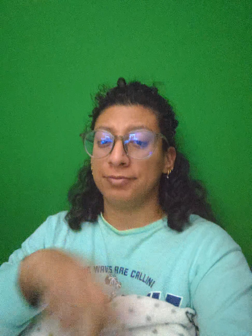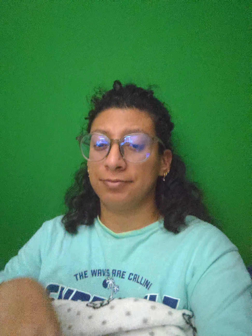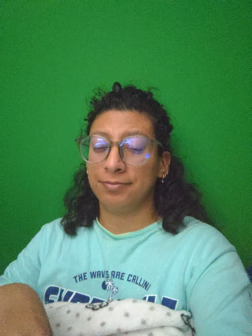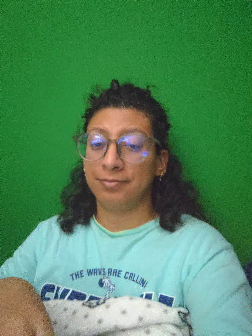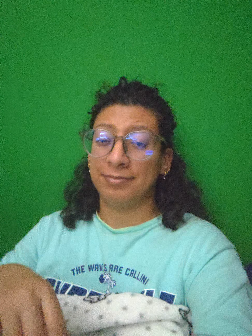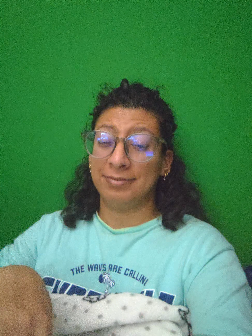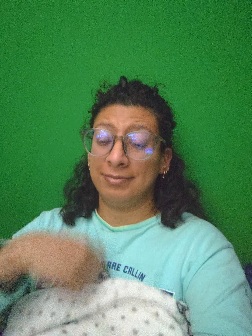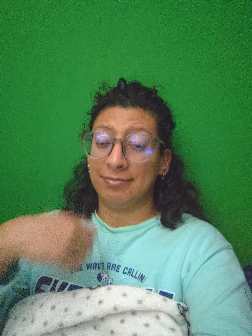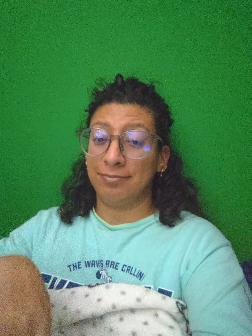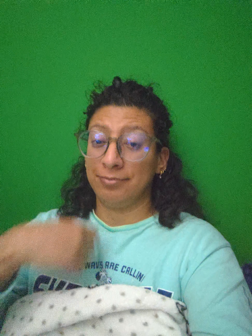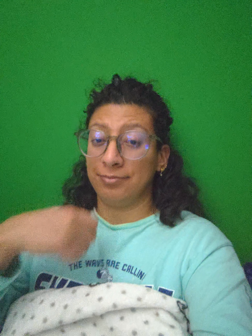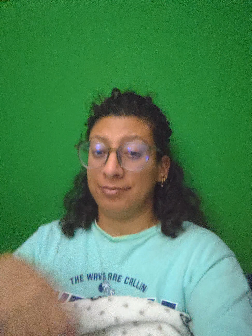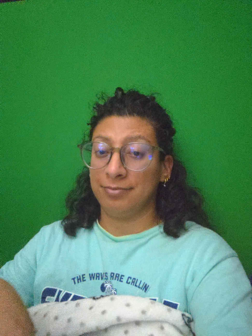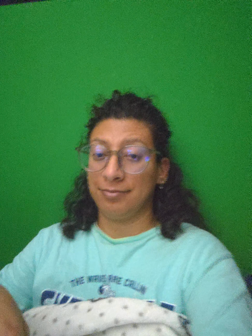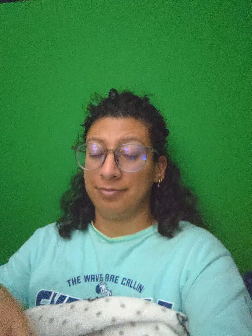zipper